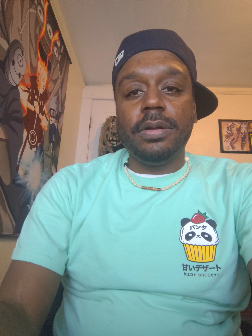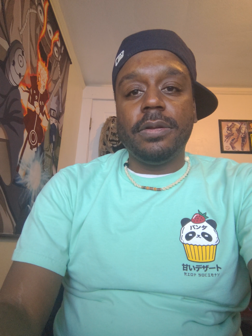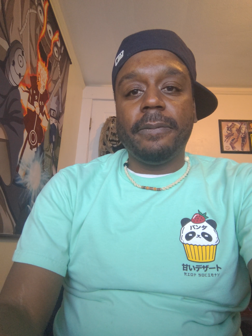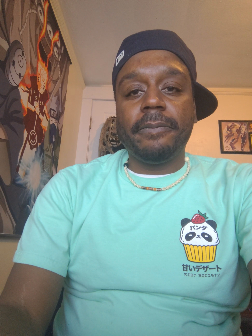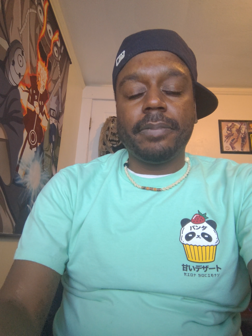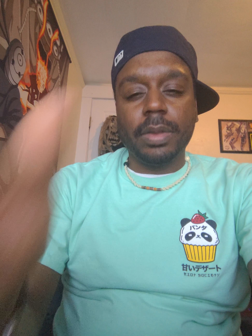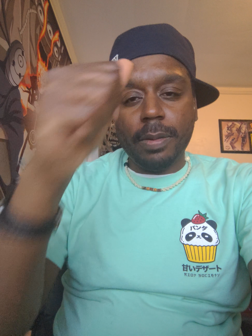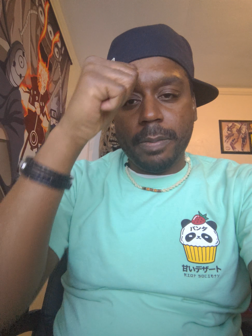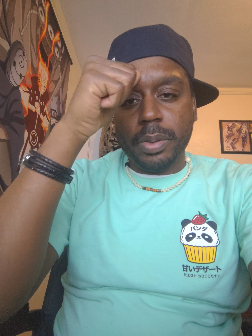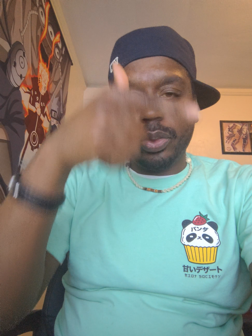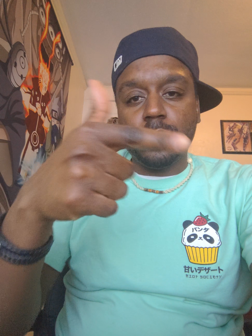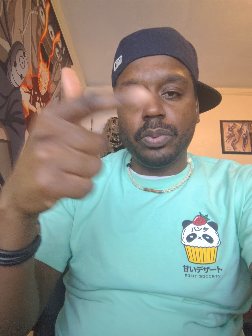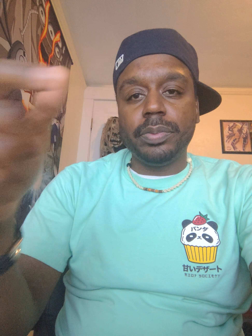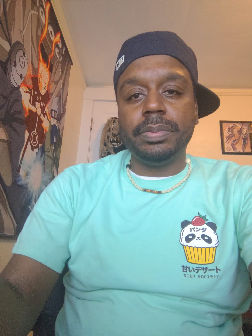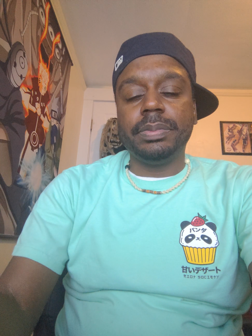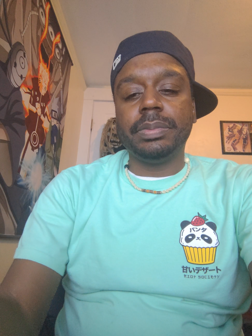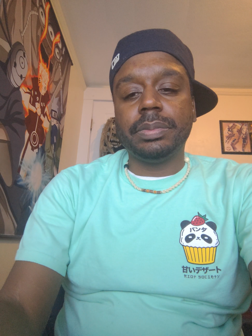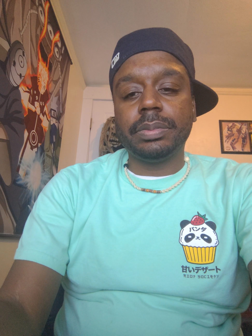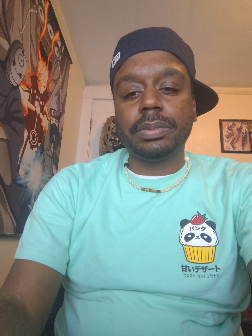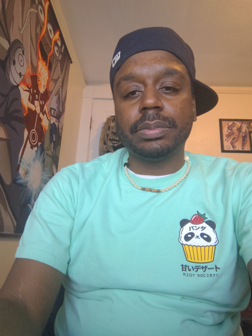brother